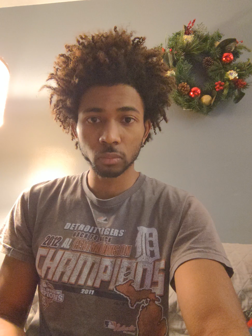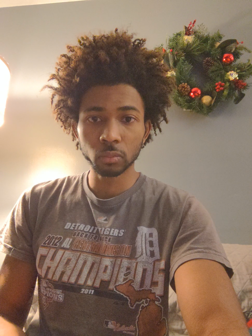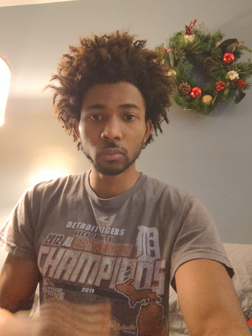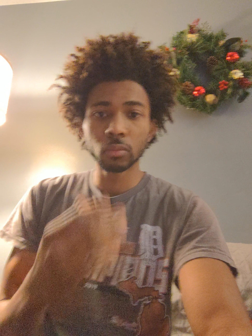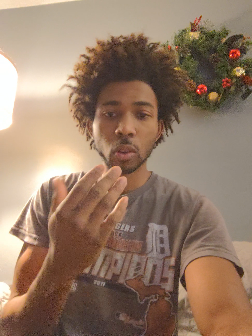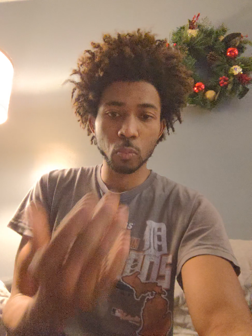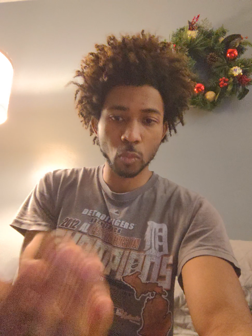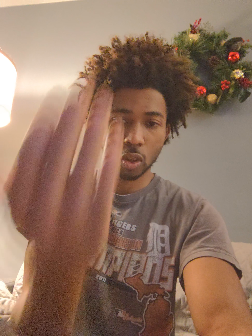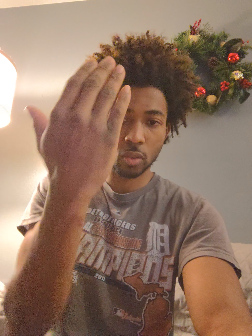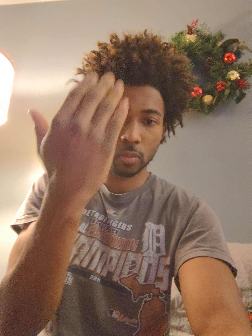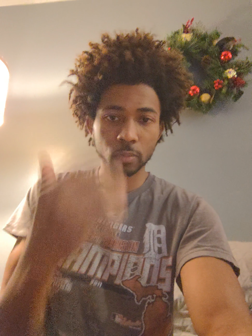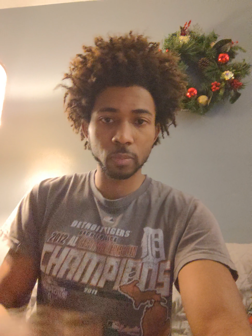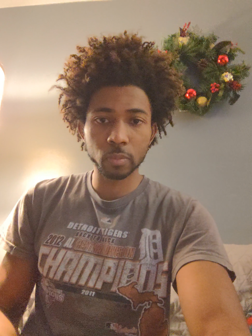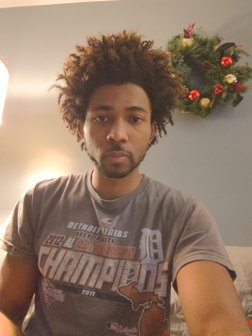morning